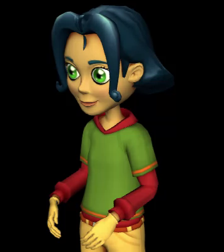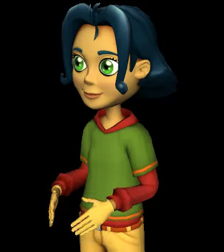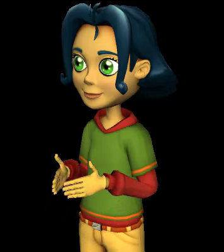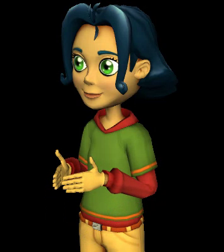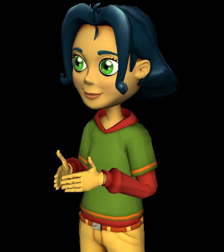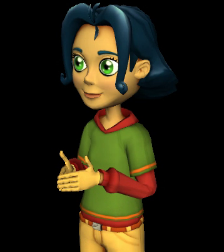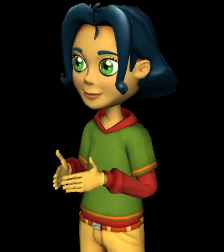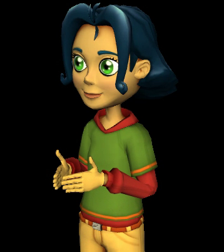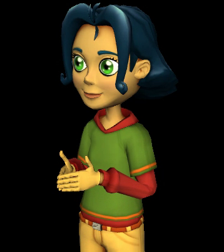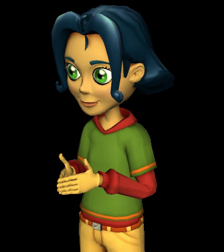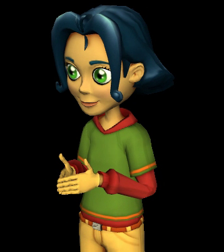يطلب